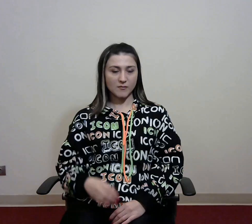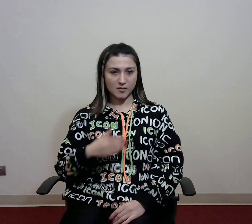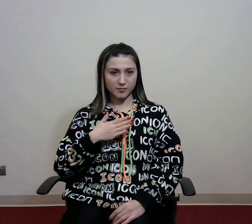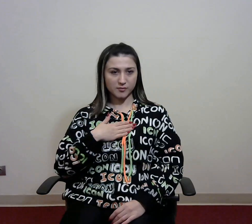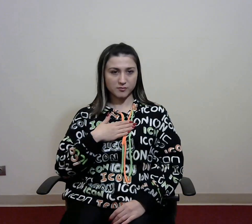mən